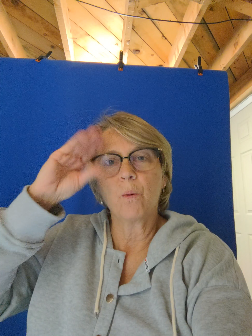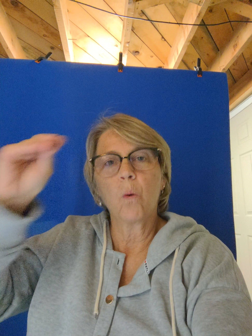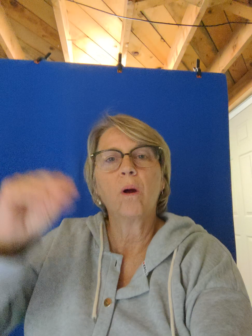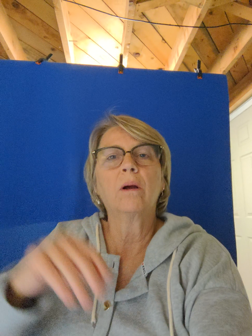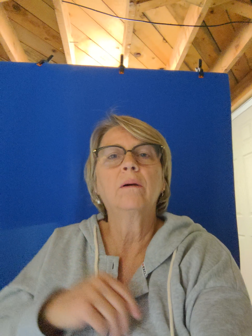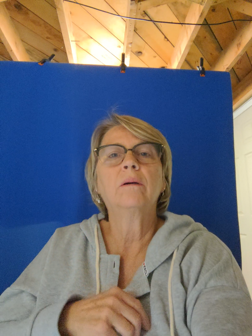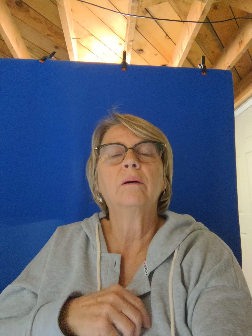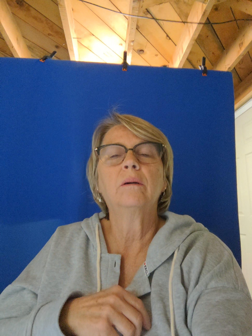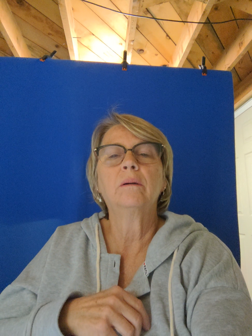cowboy